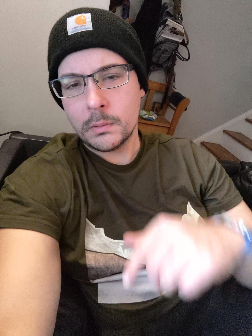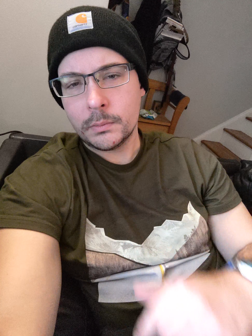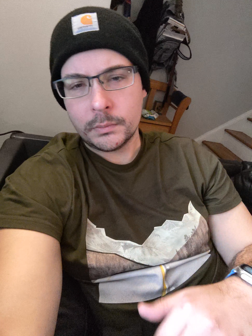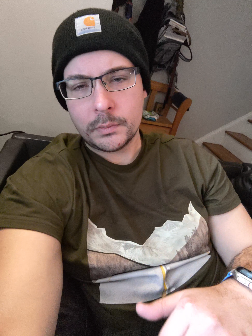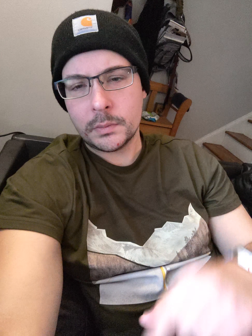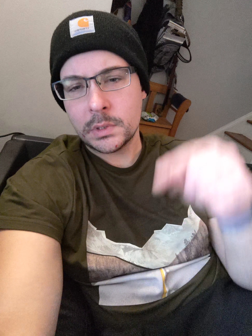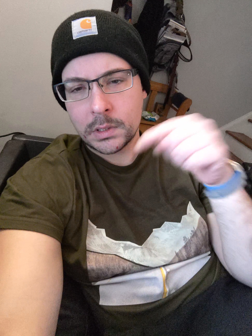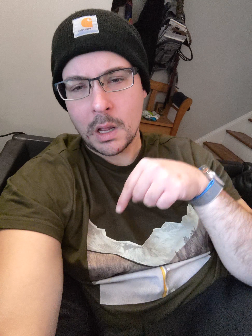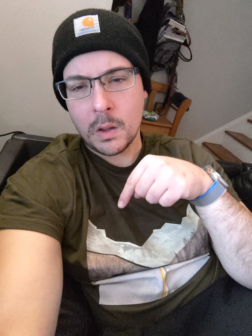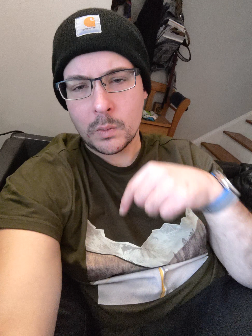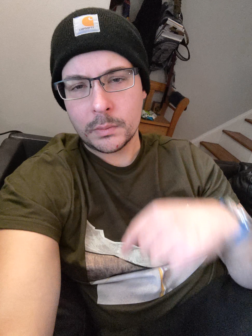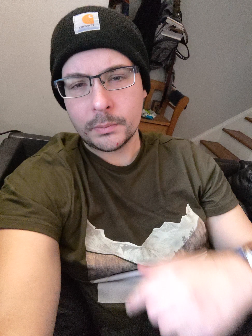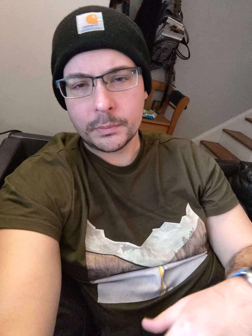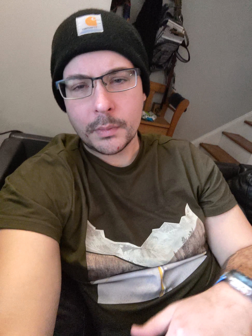down